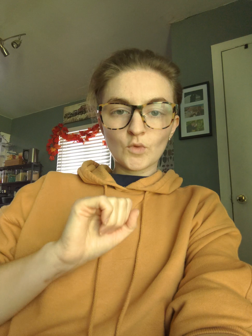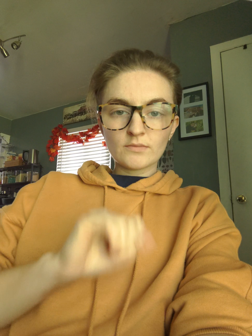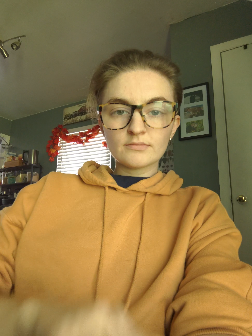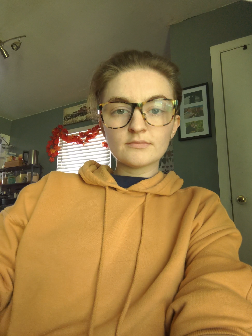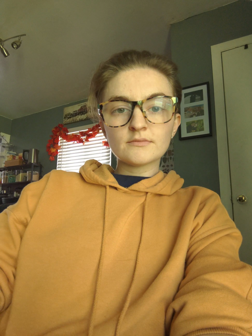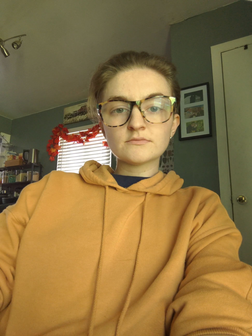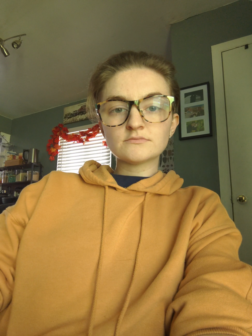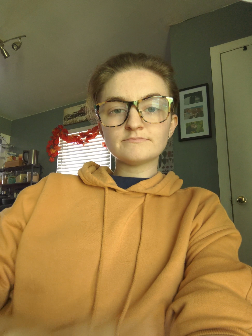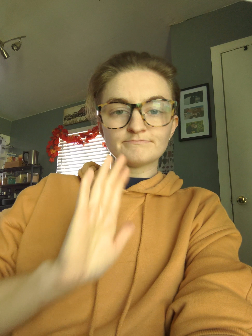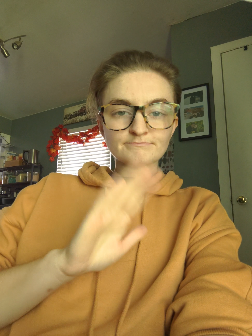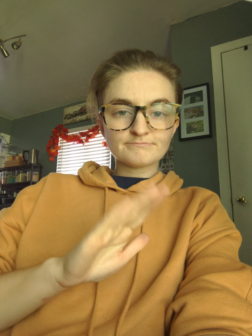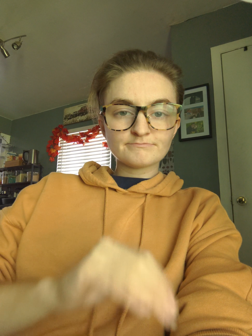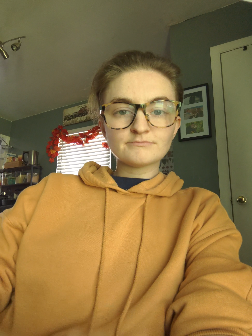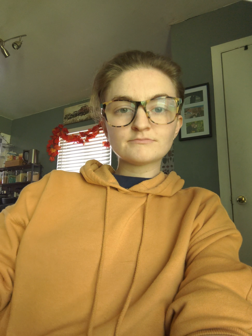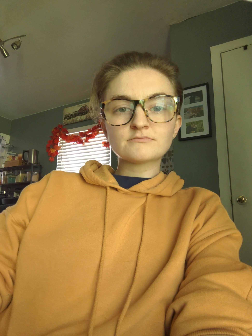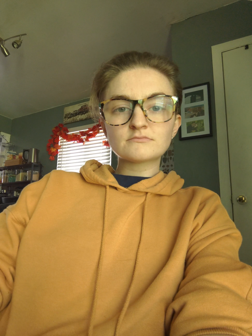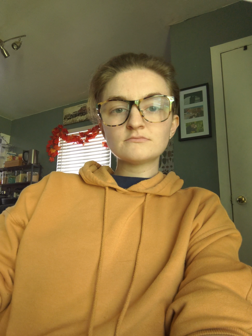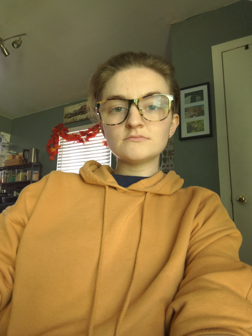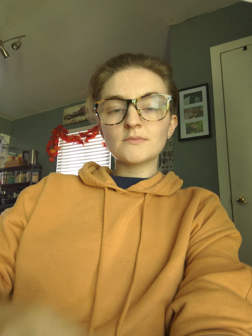clap